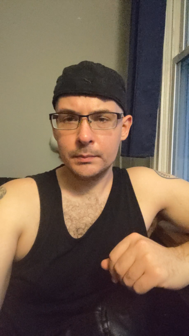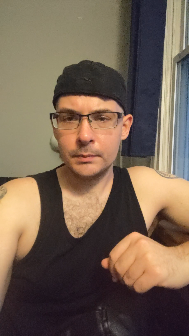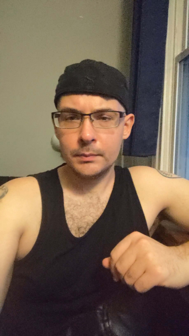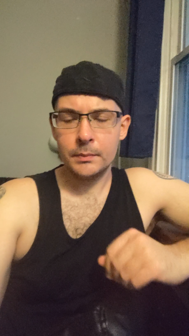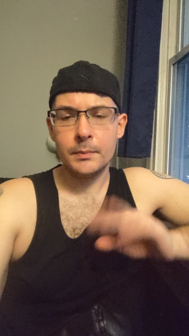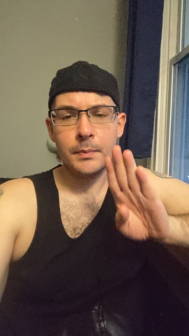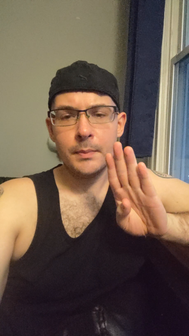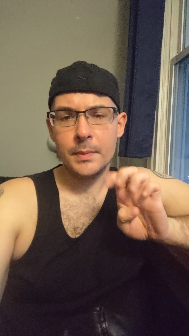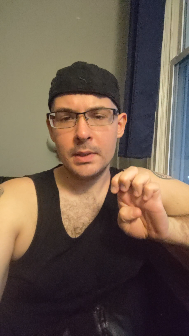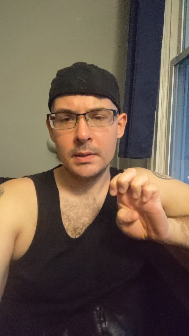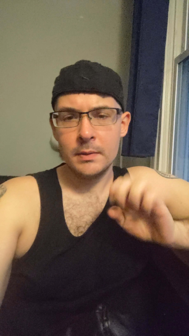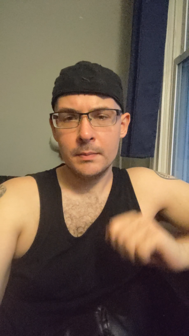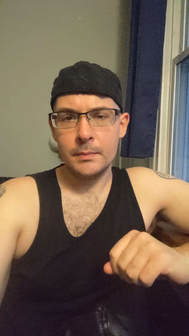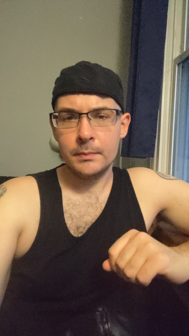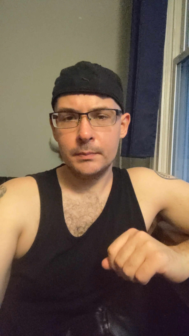be